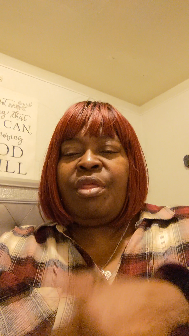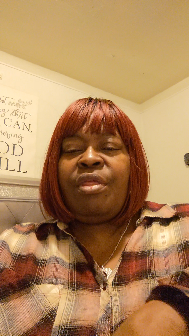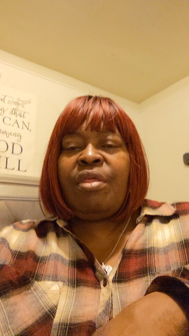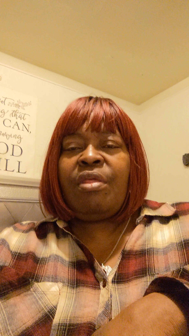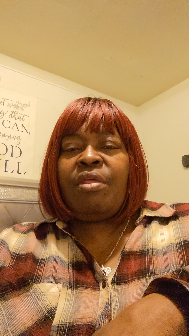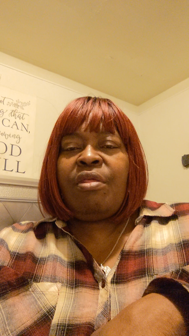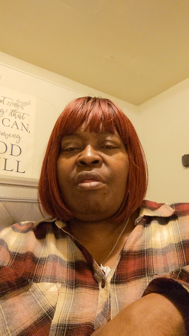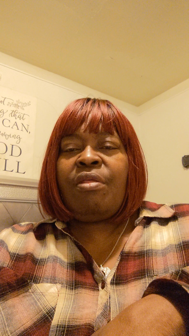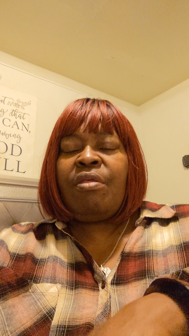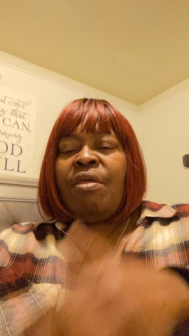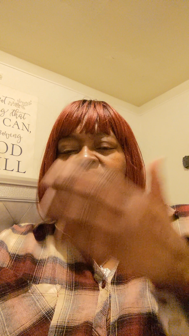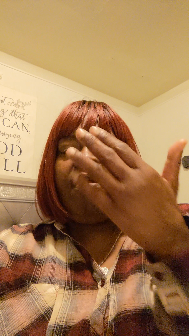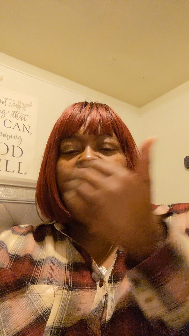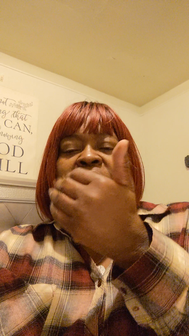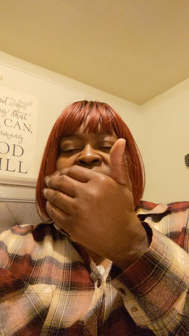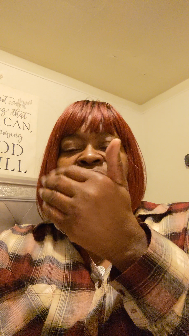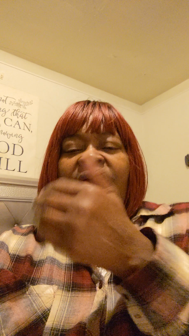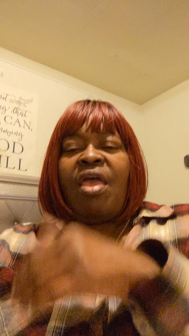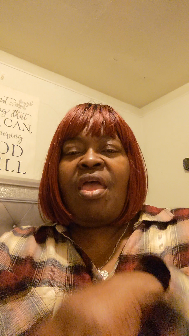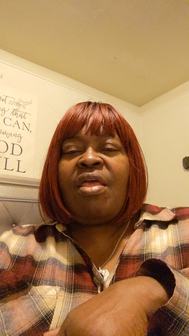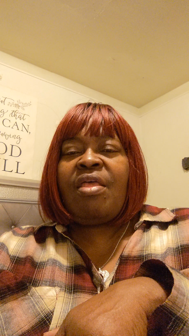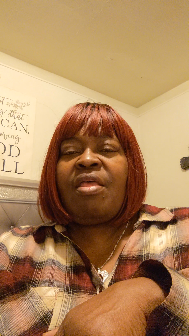butterfly